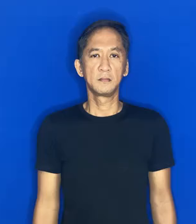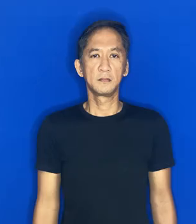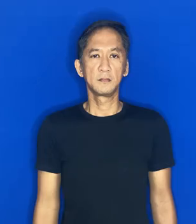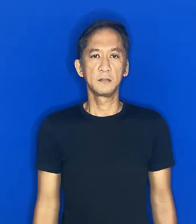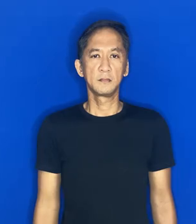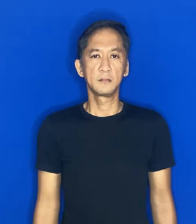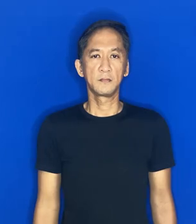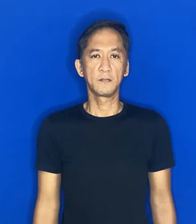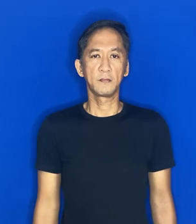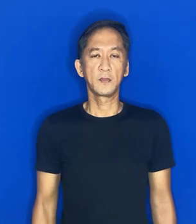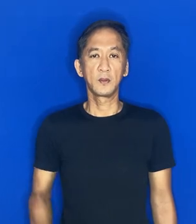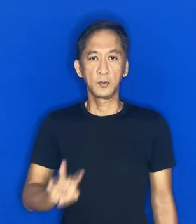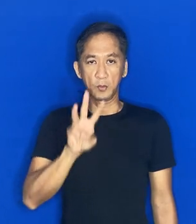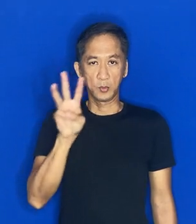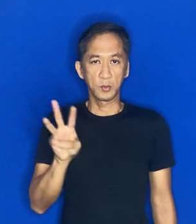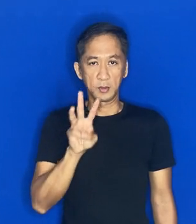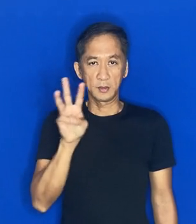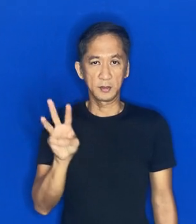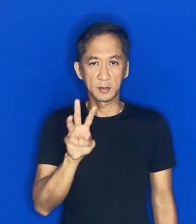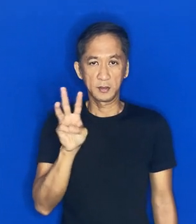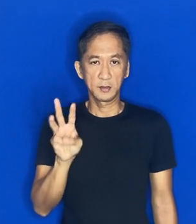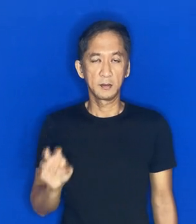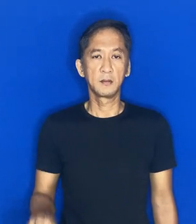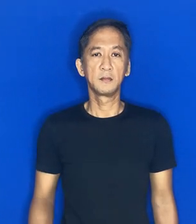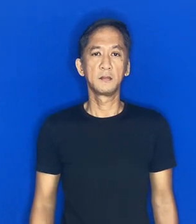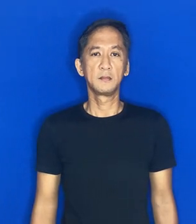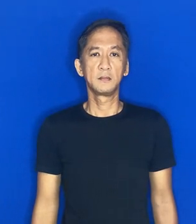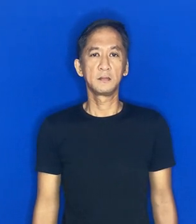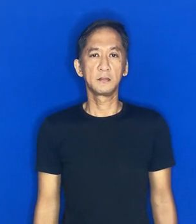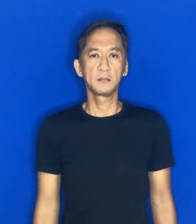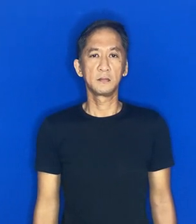wednesday